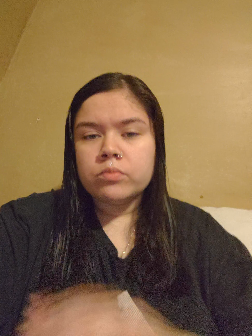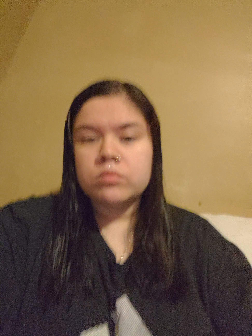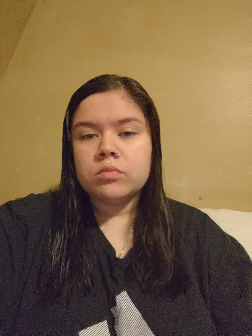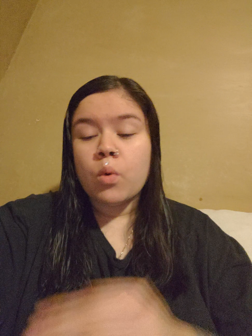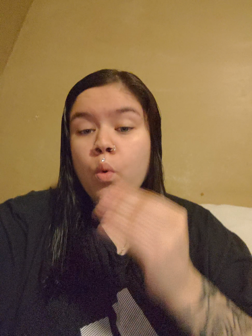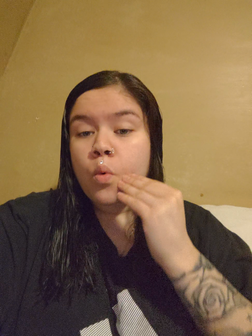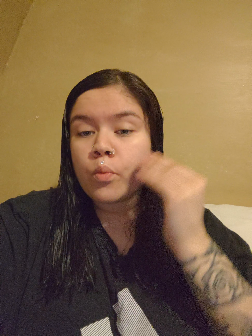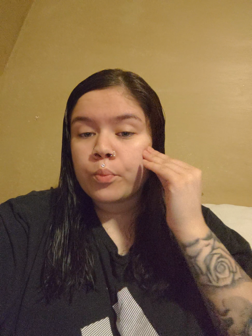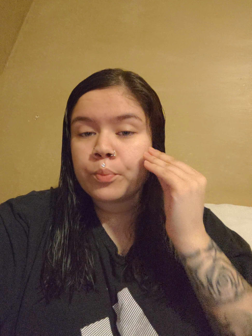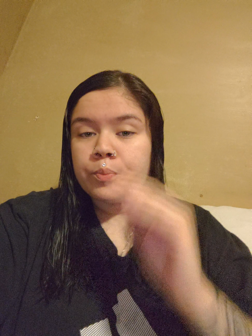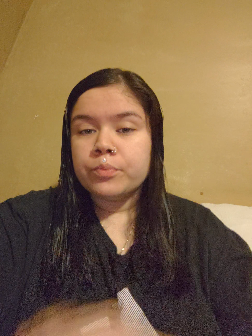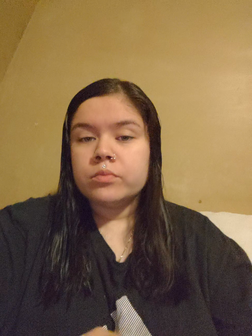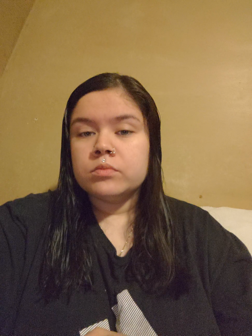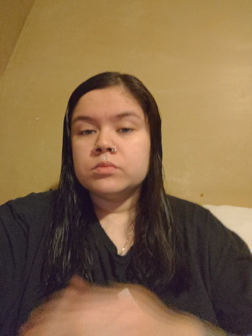home